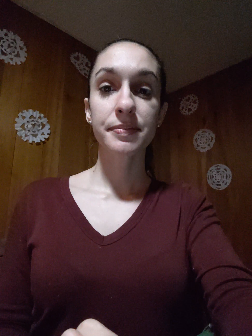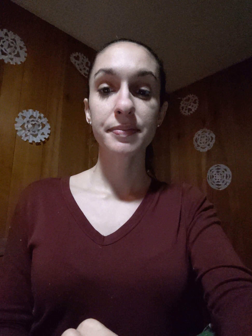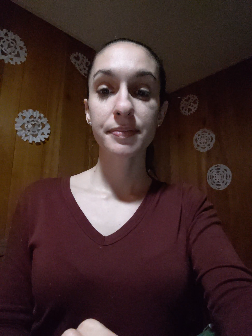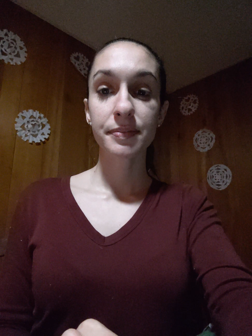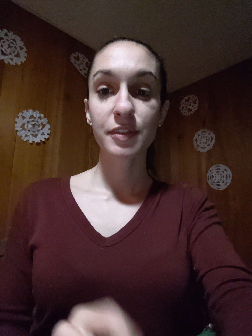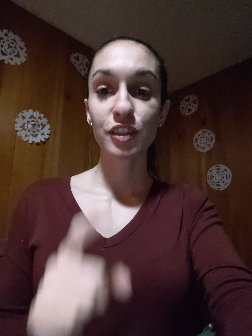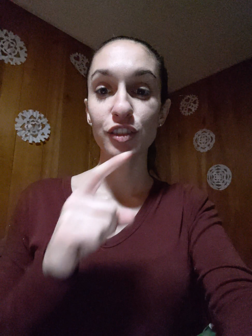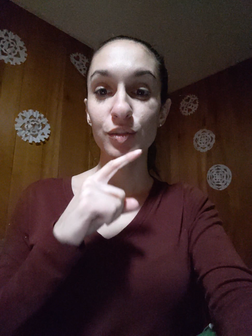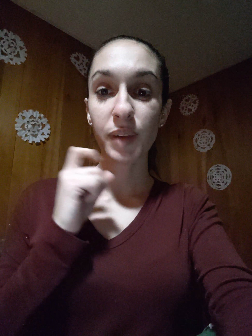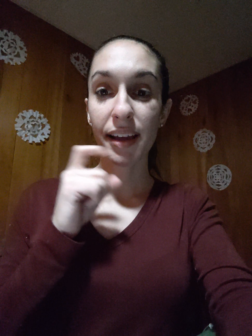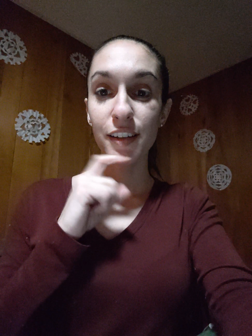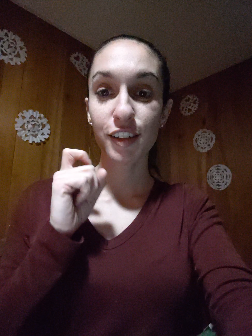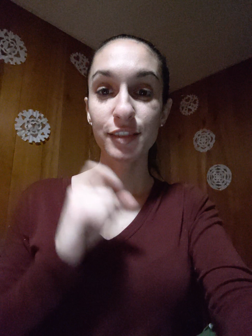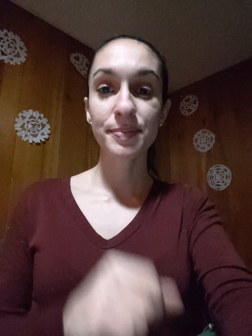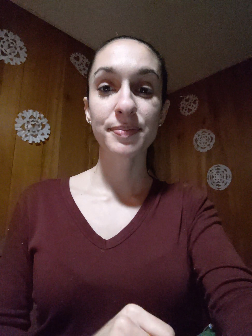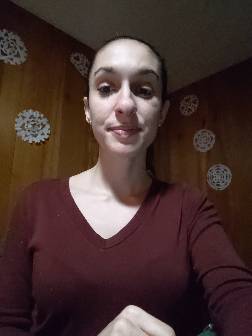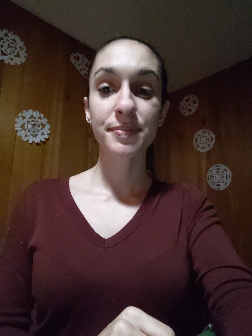dryer